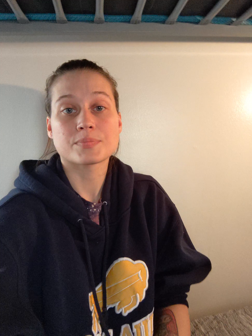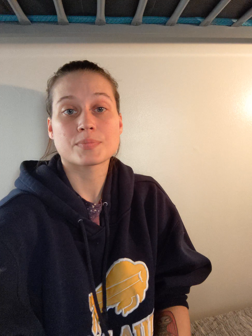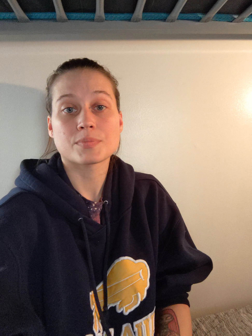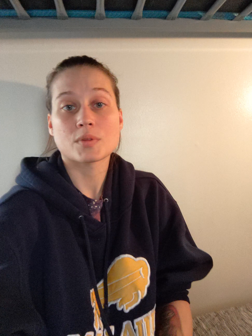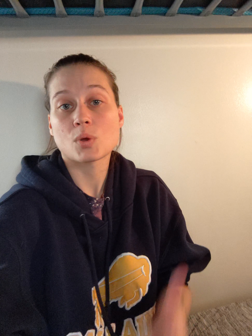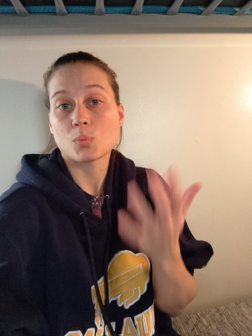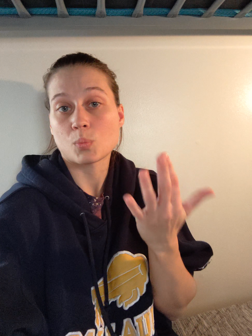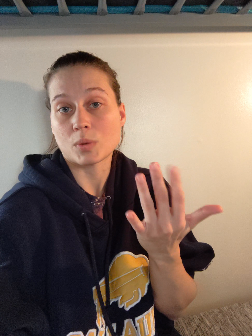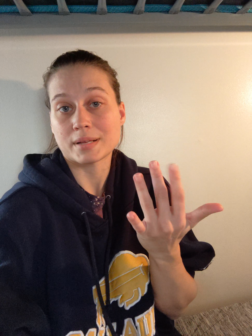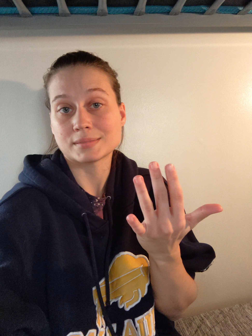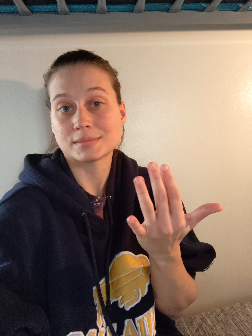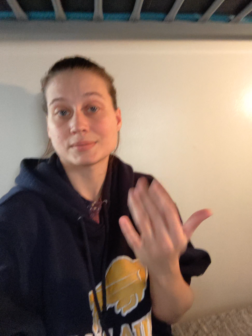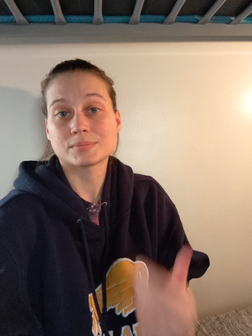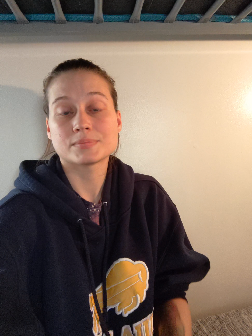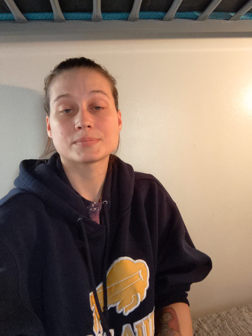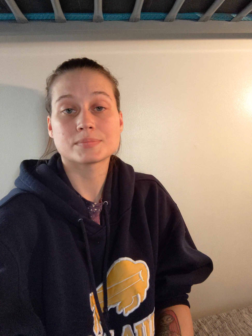wait